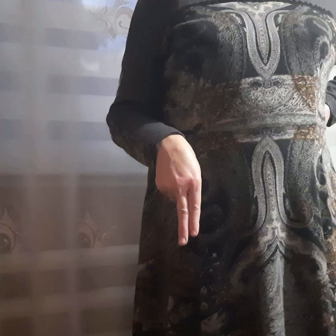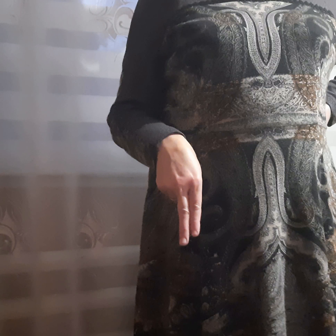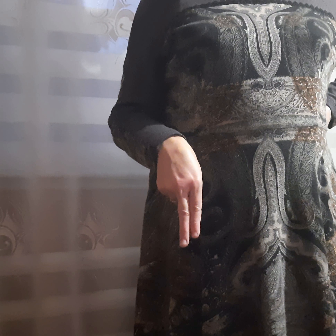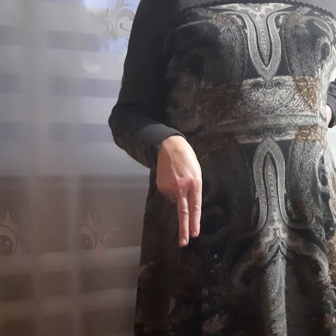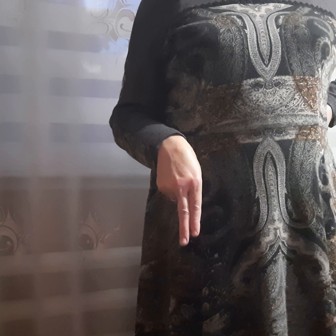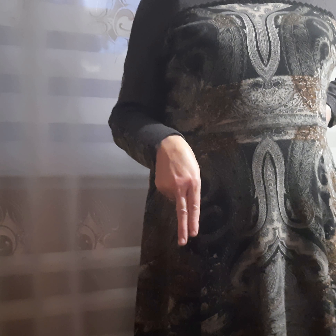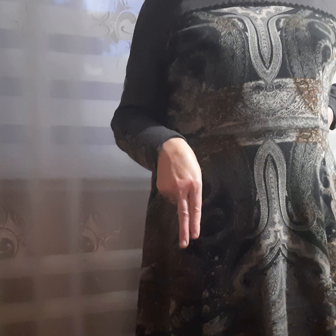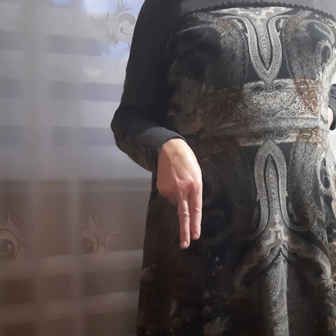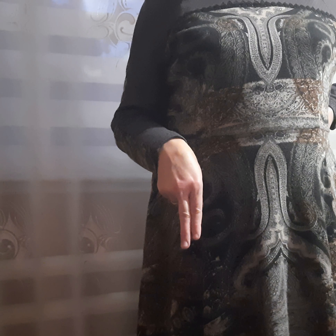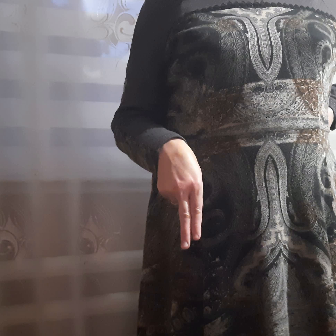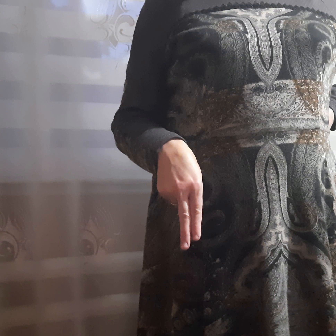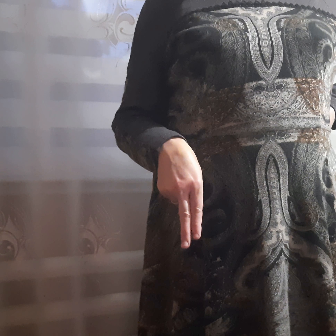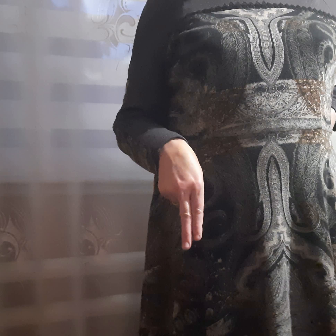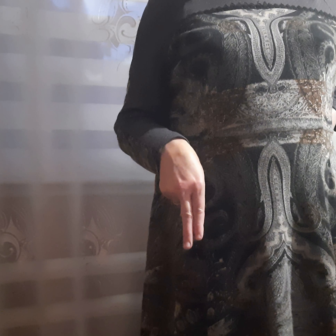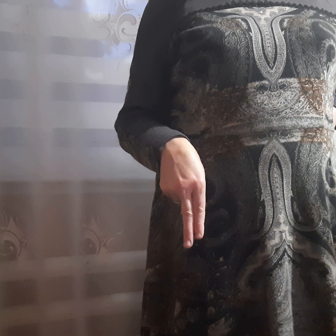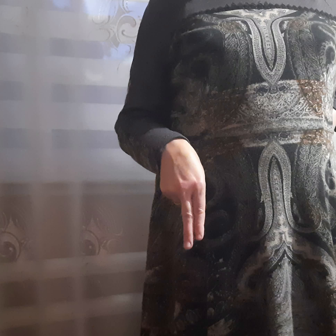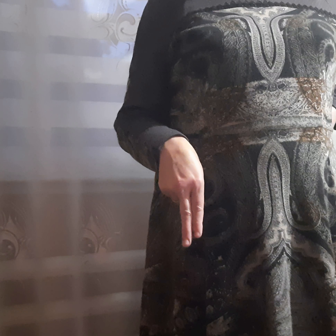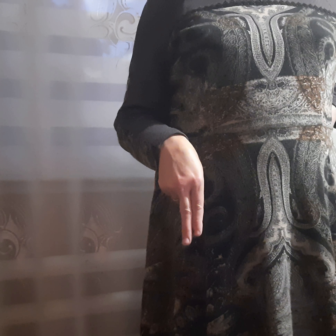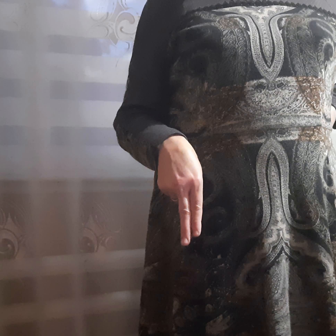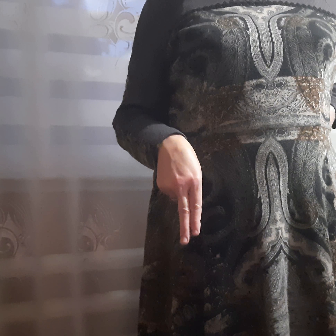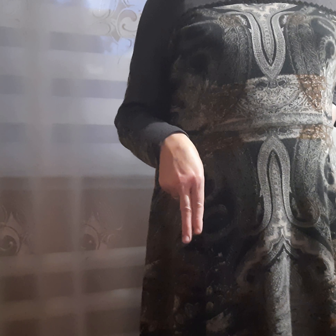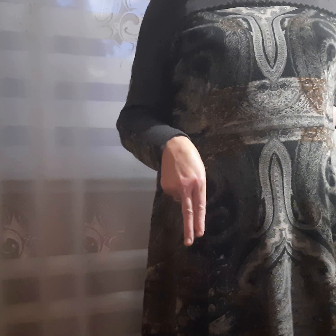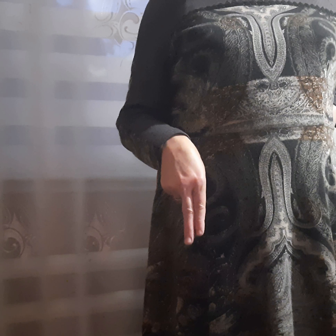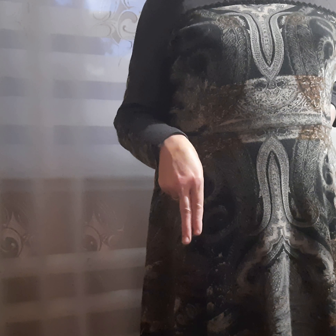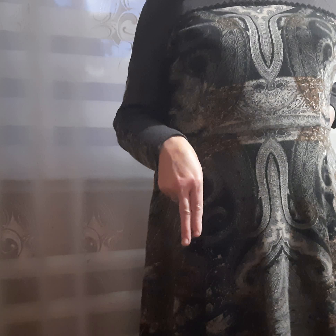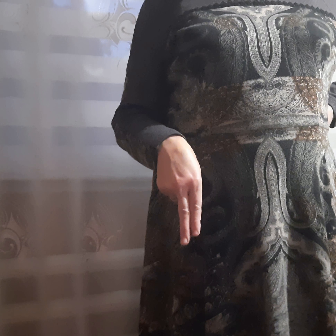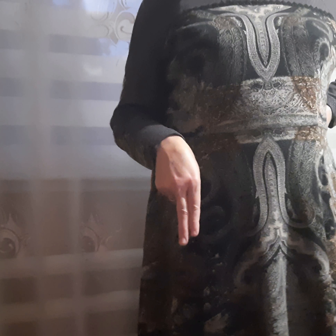П